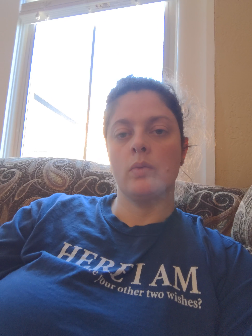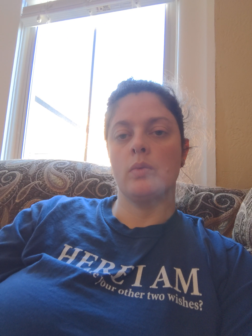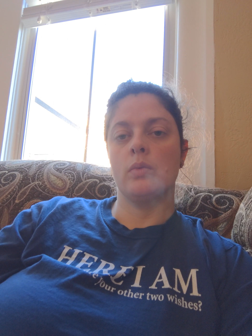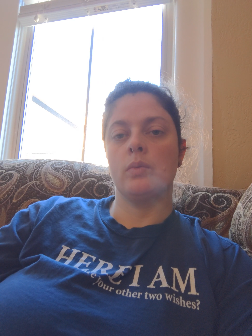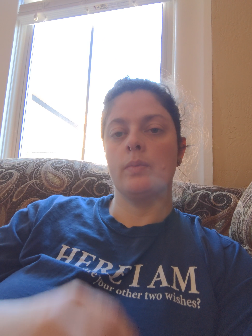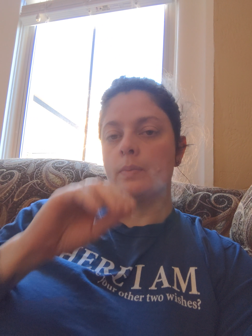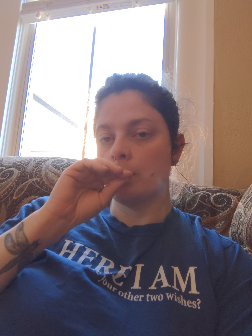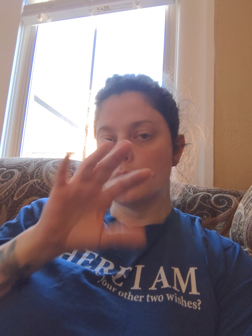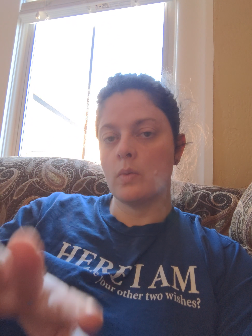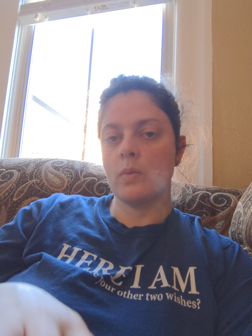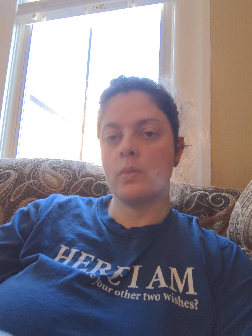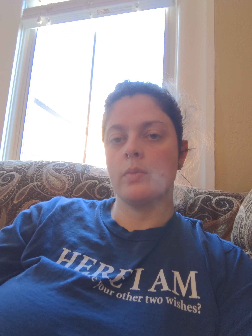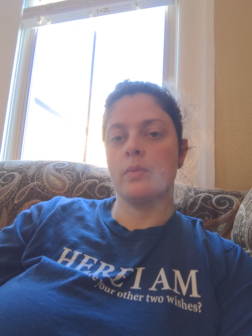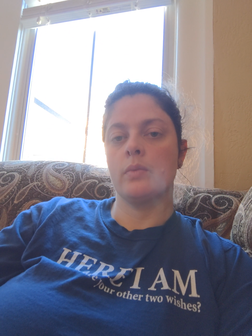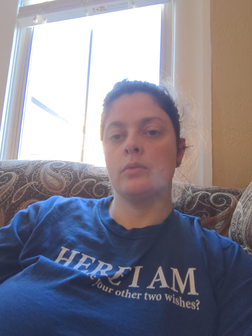blow